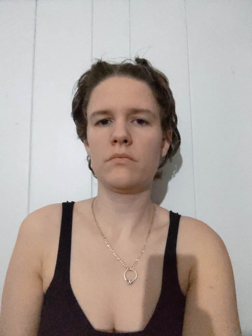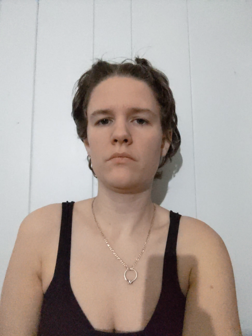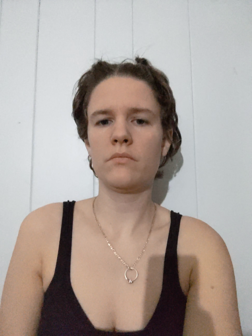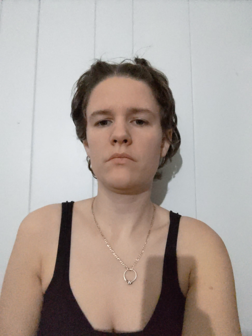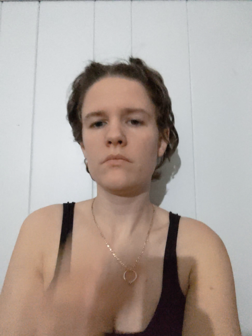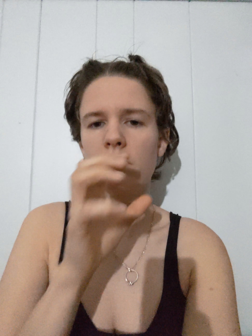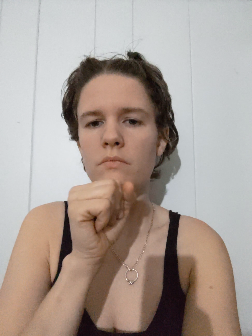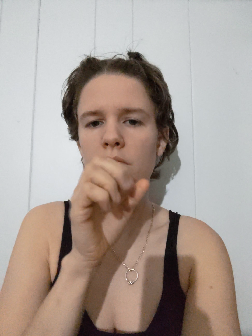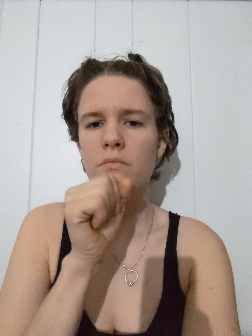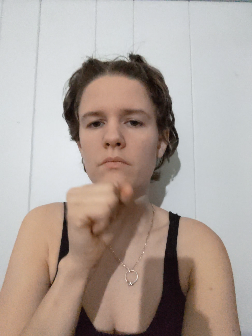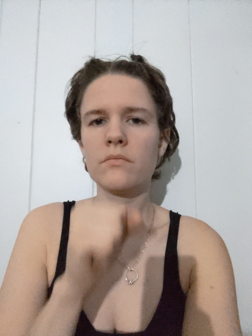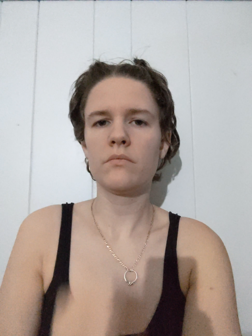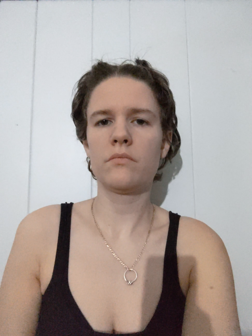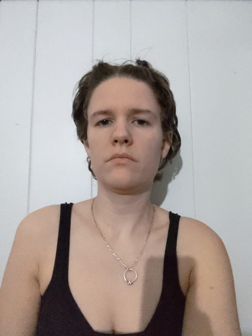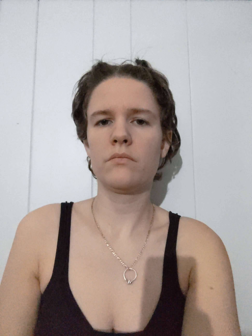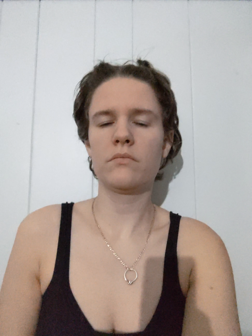orange